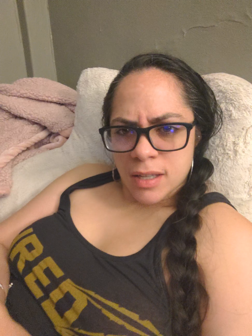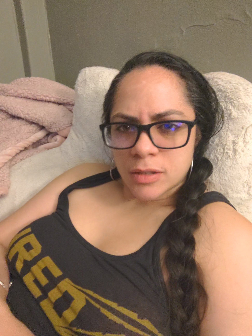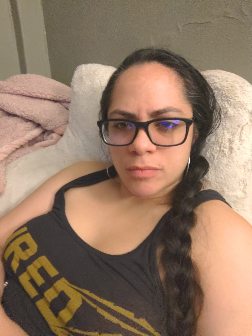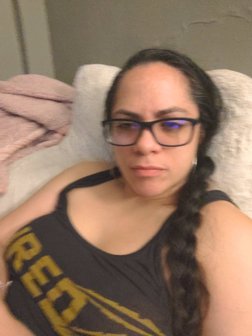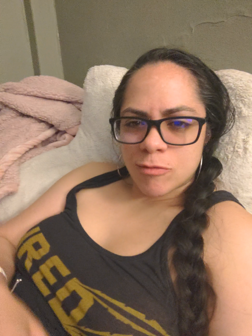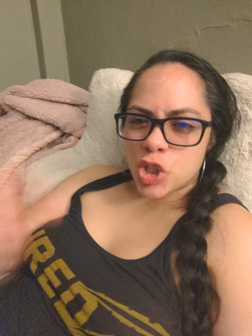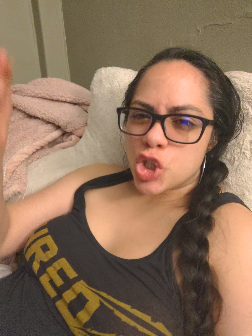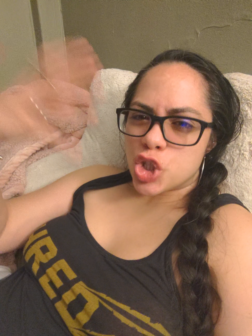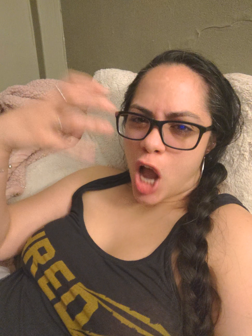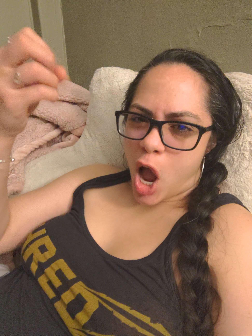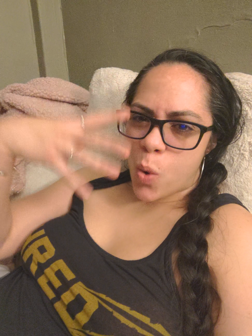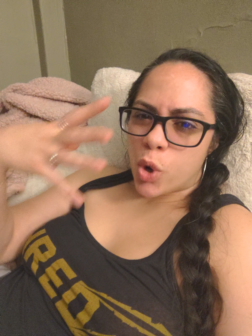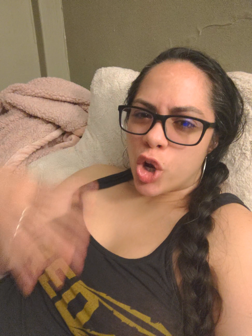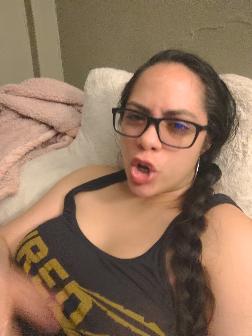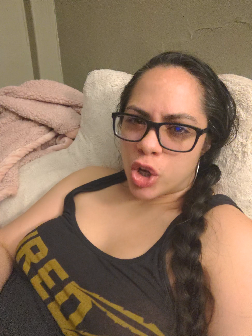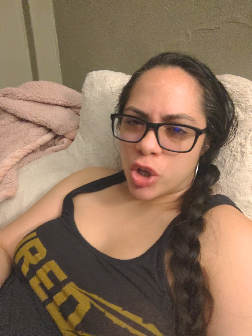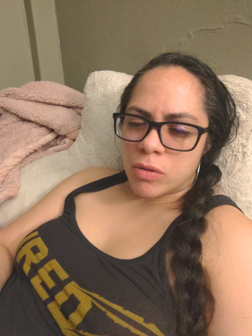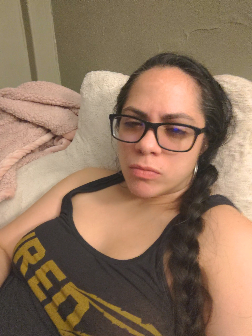shower